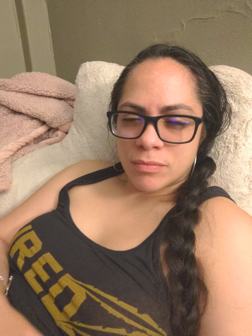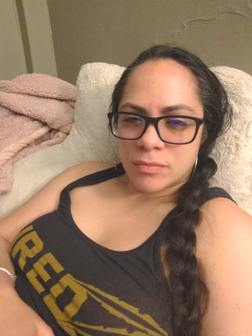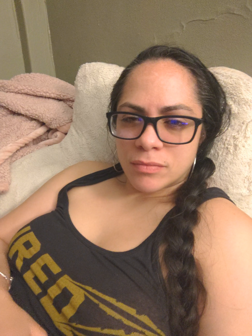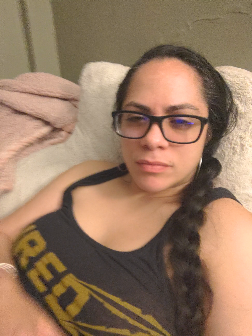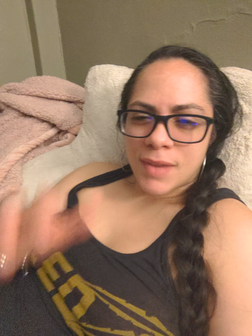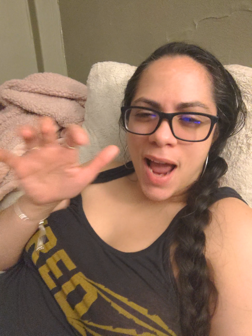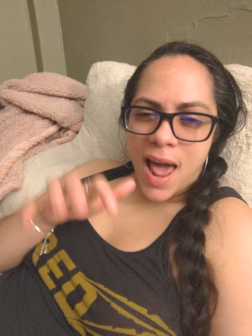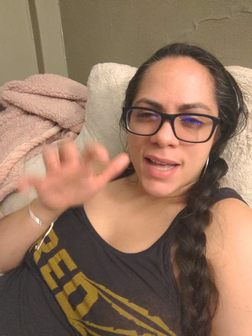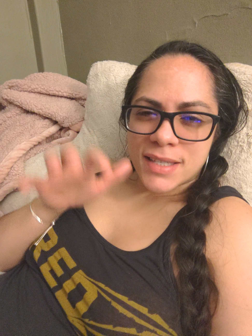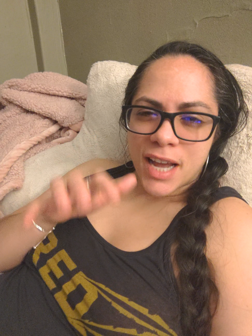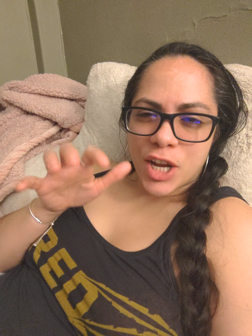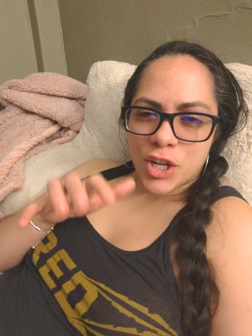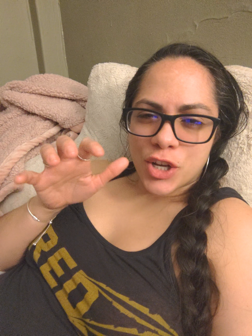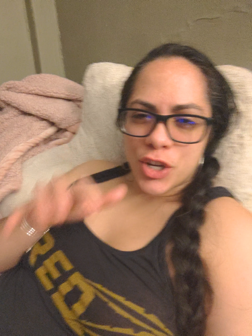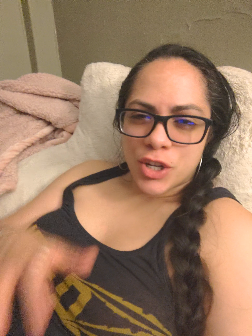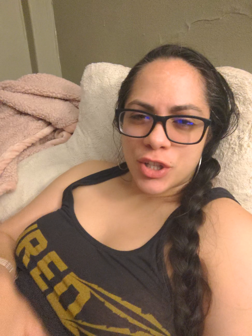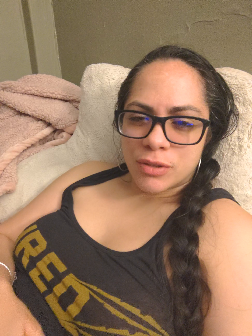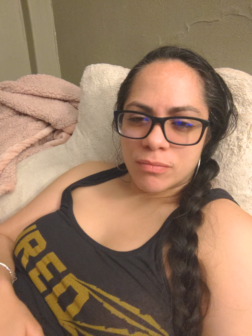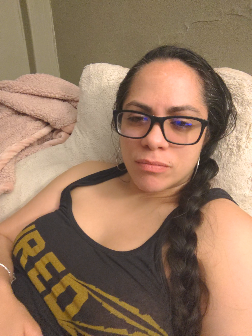alligator